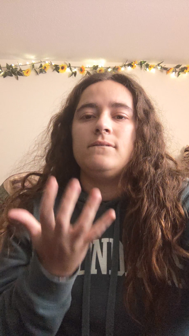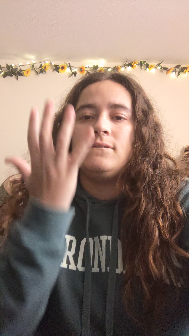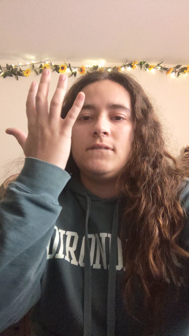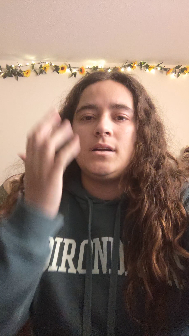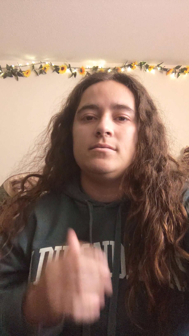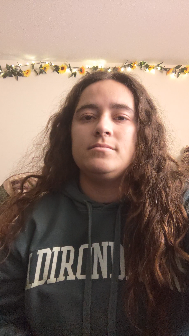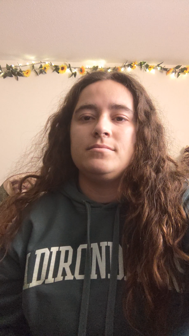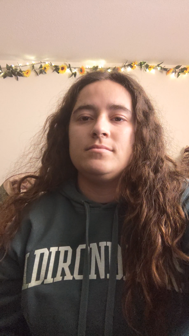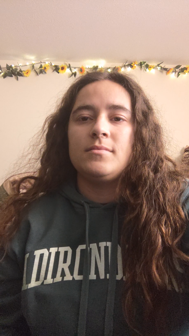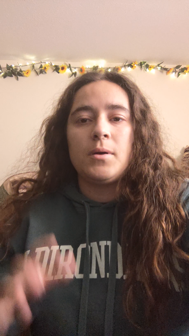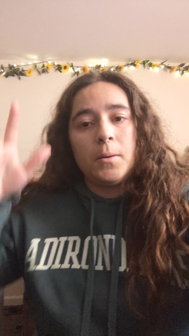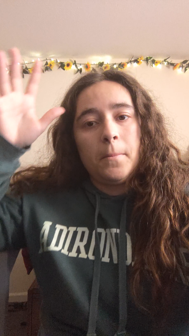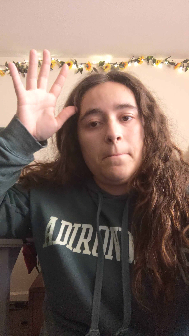moose